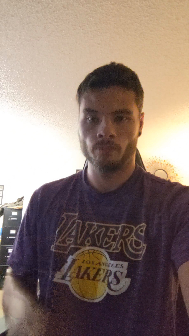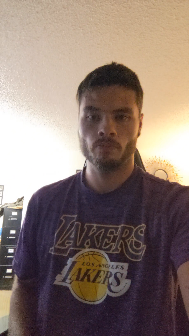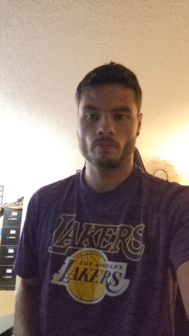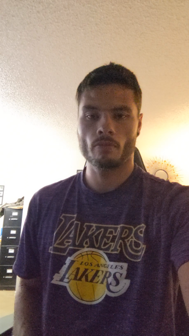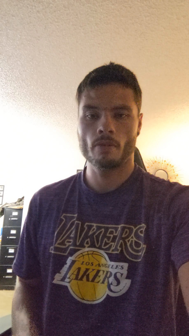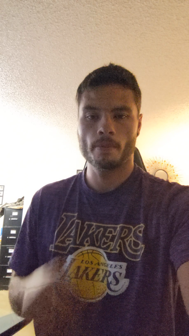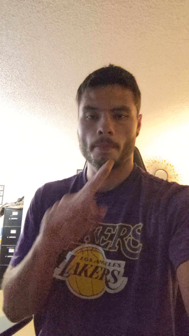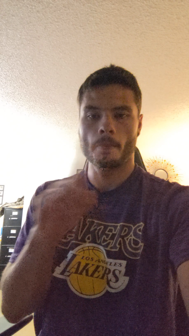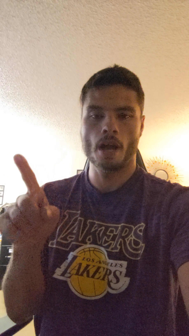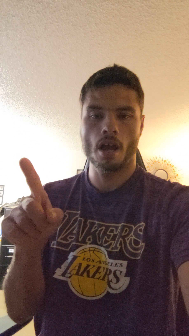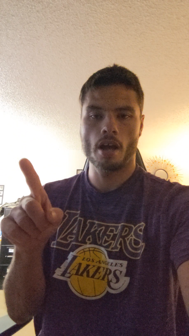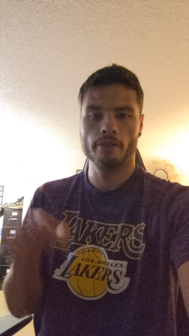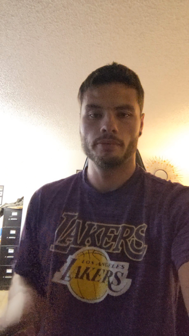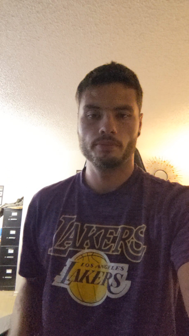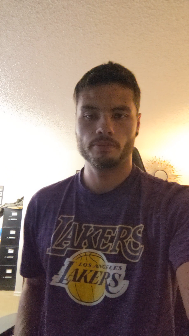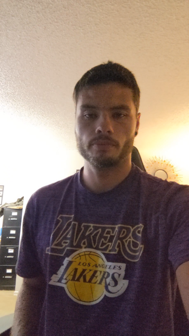but